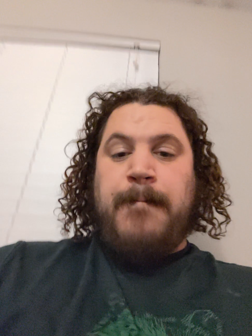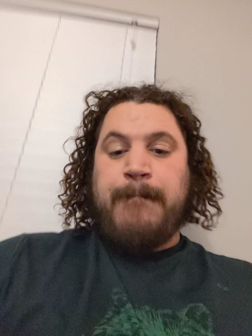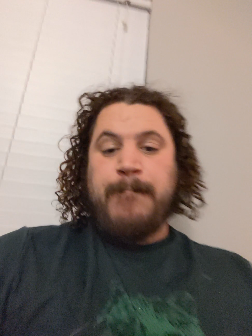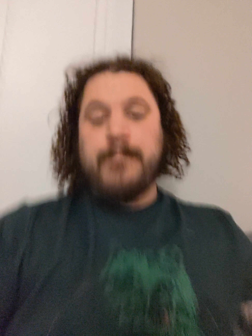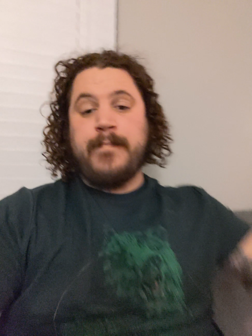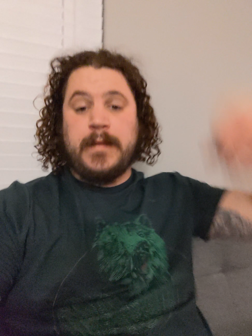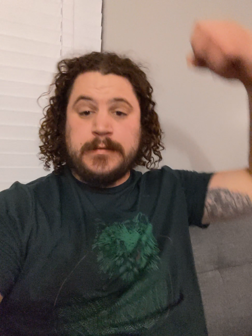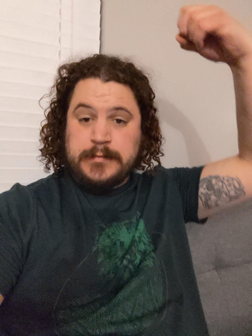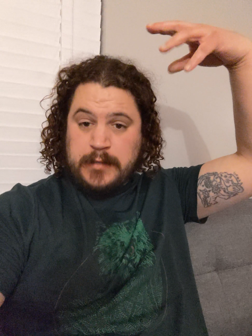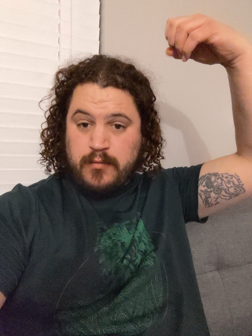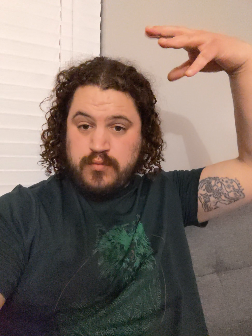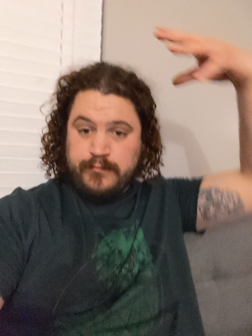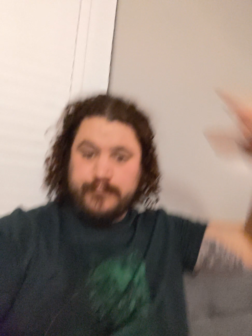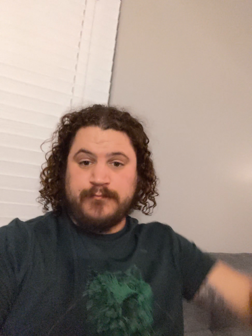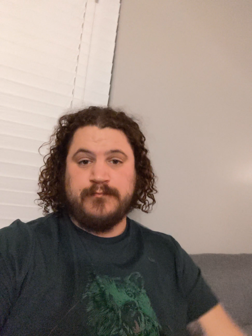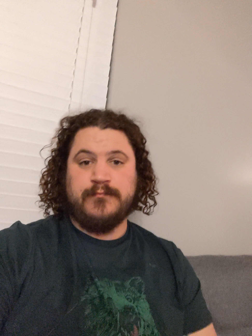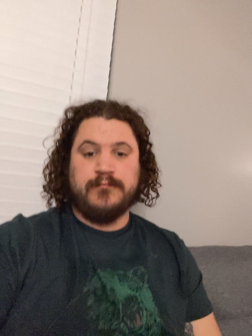shower